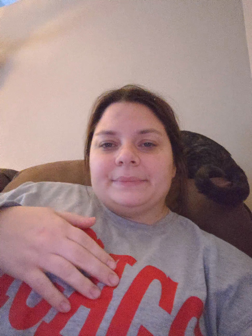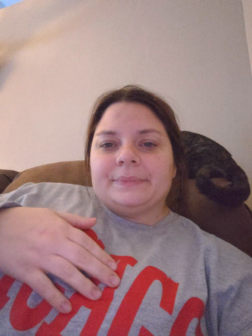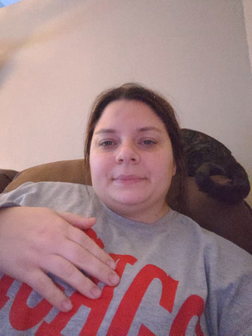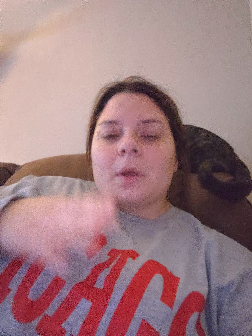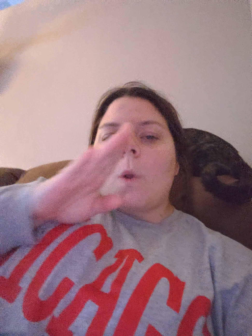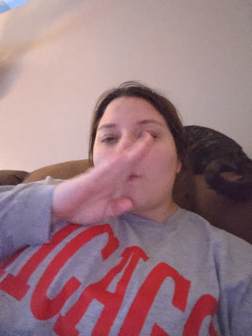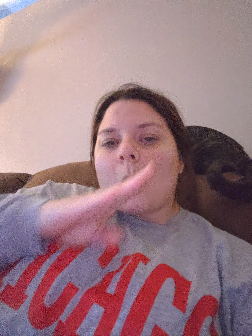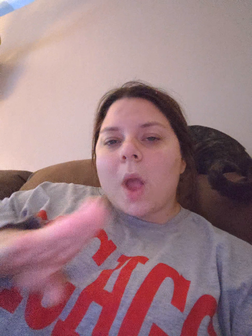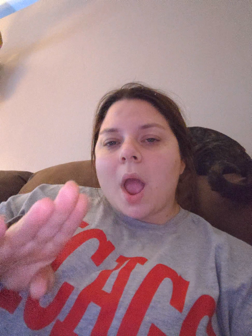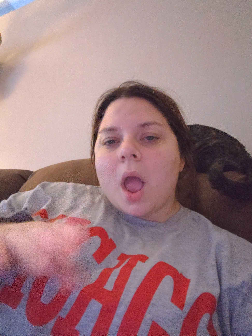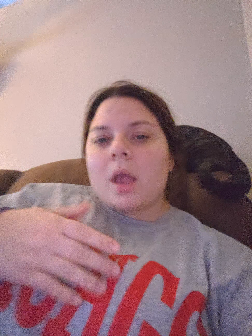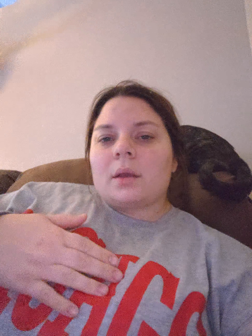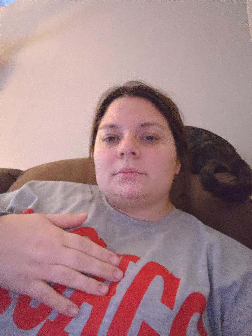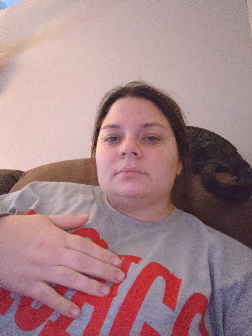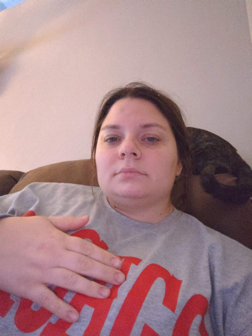quiet